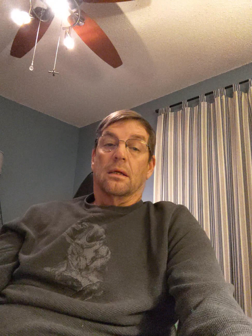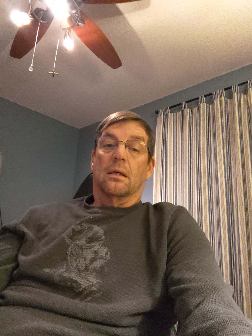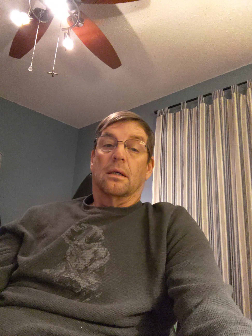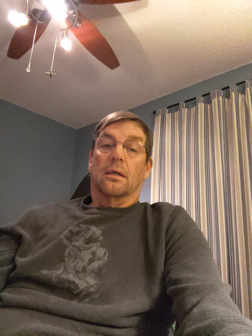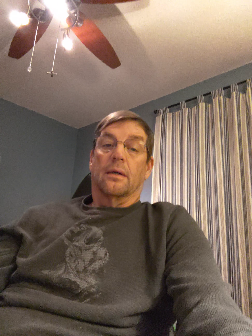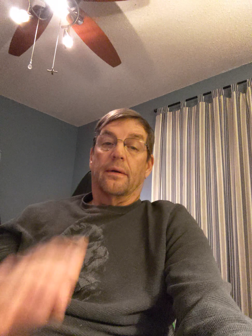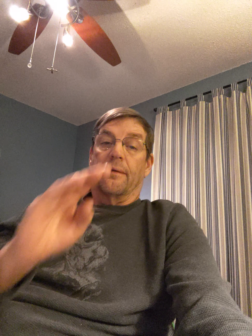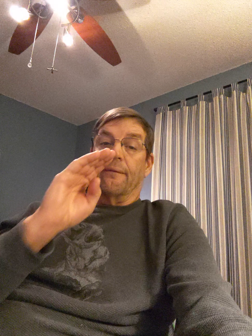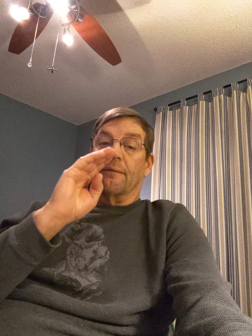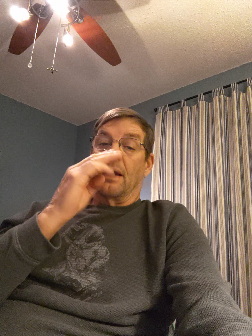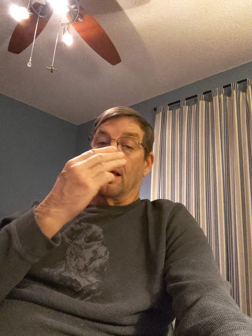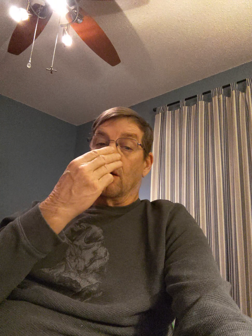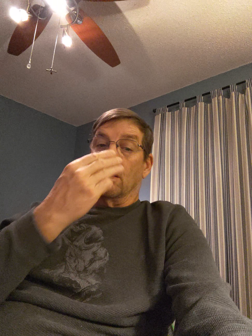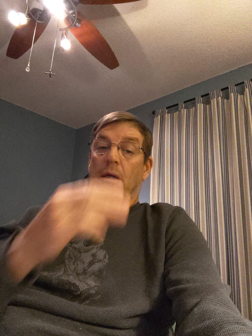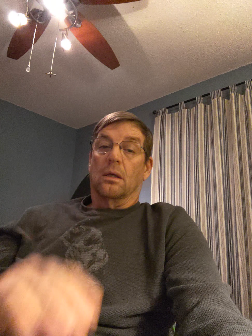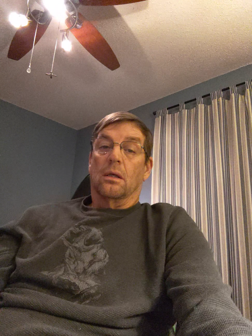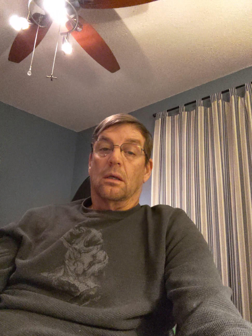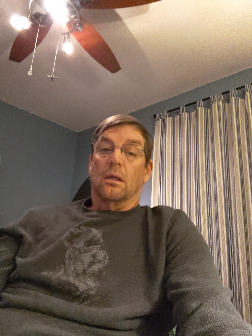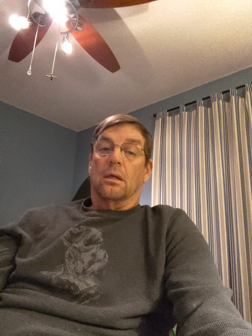flower